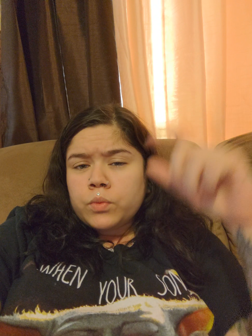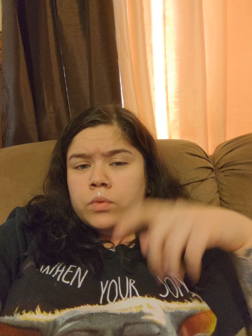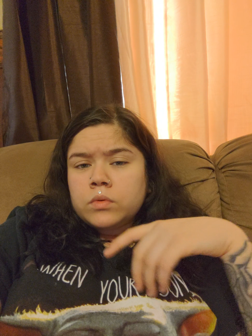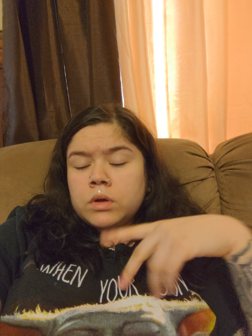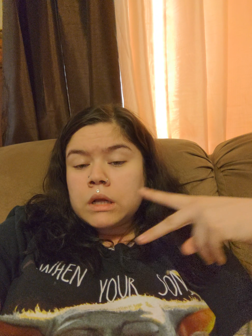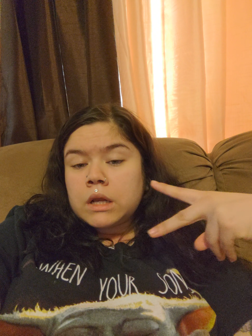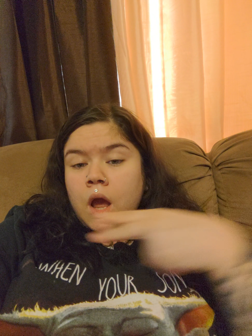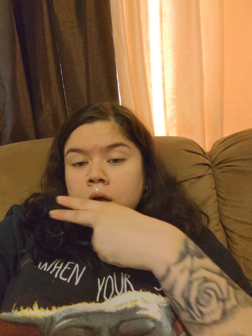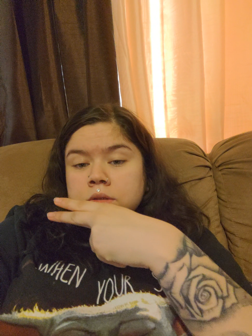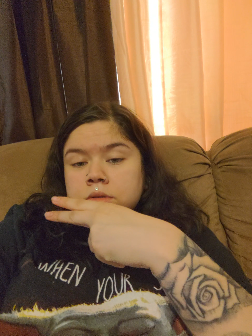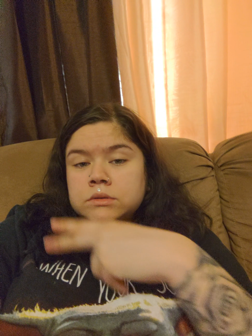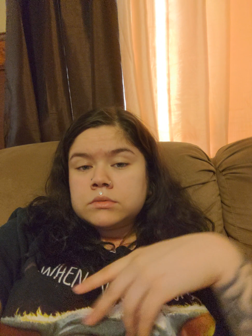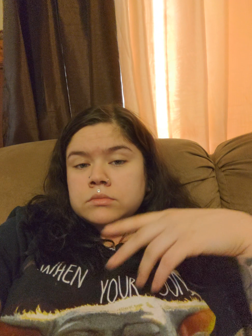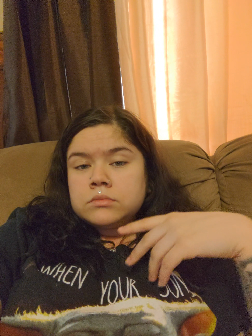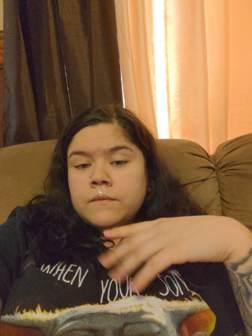cut